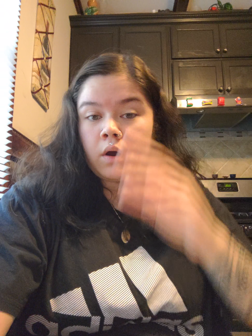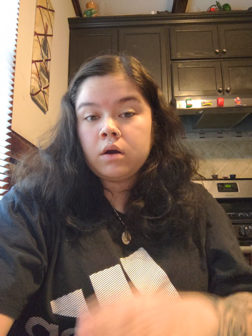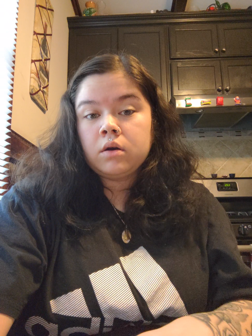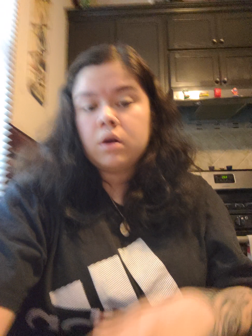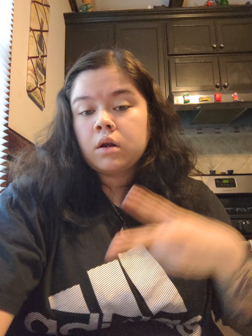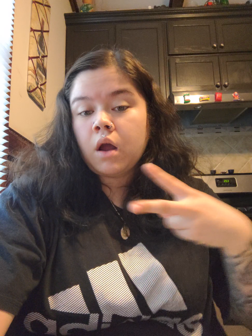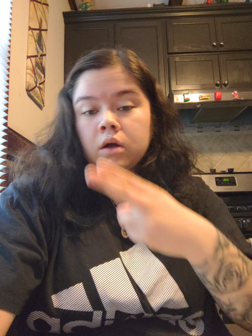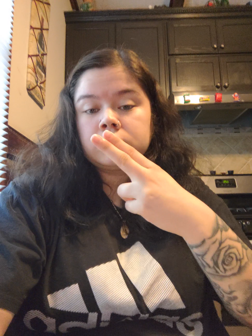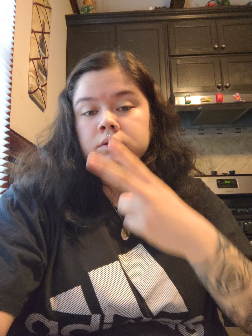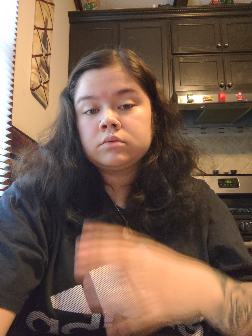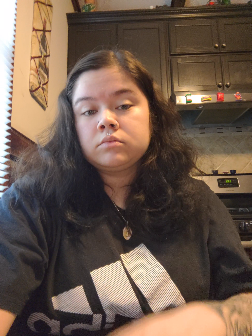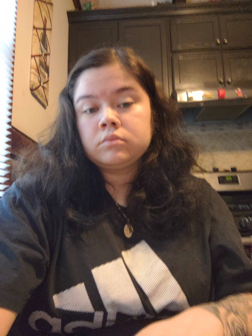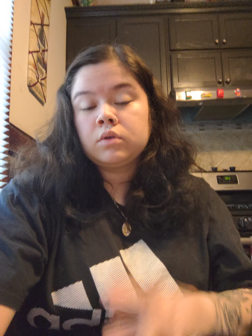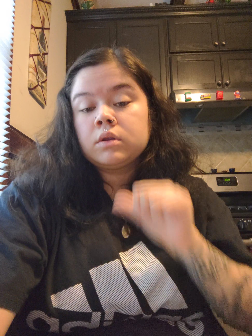cut